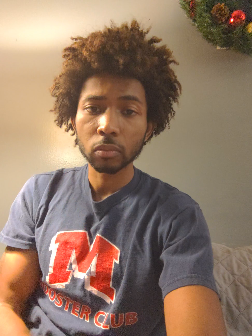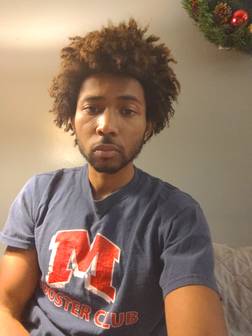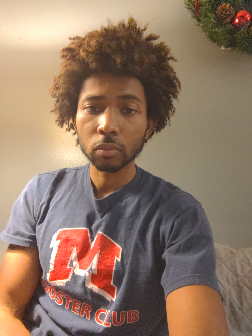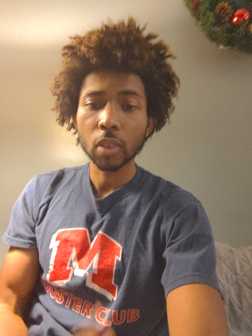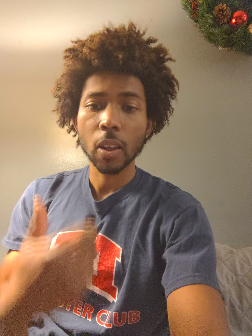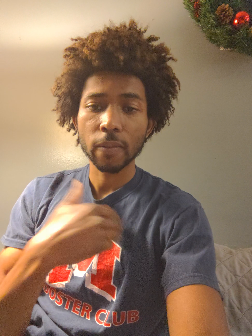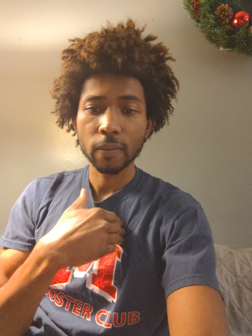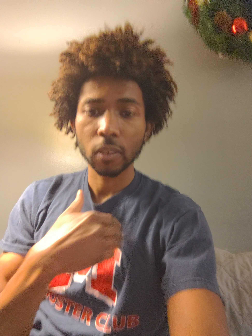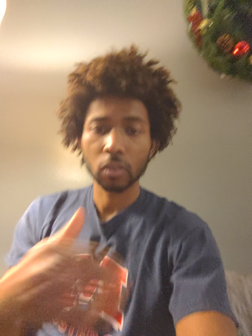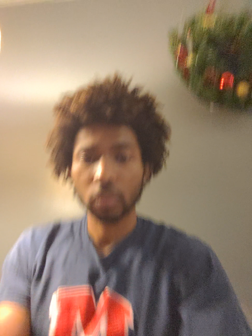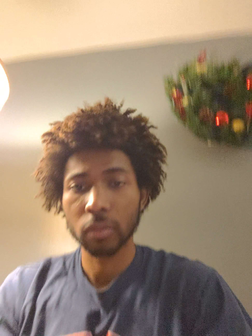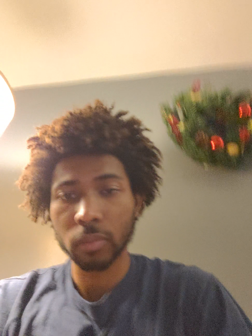have